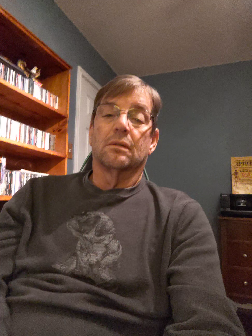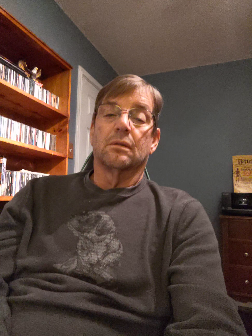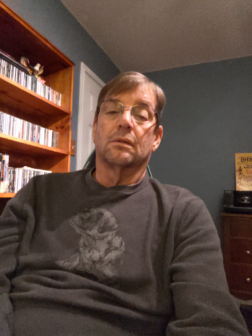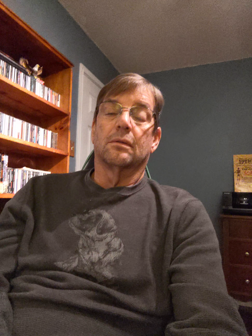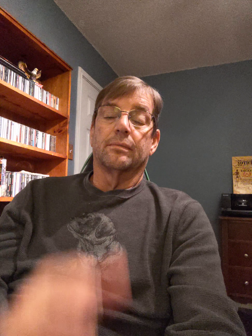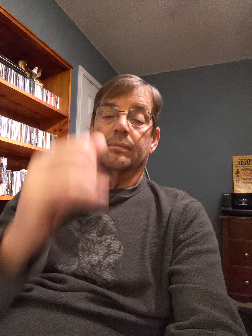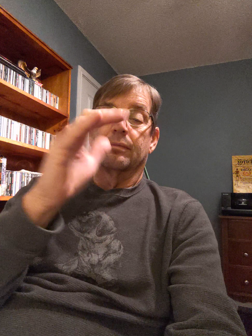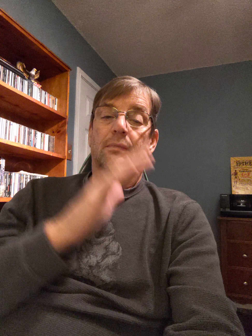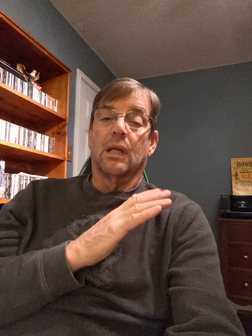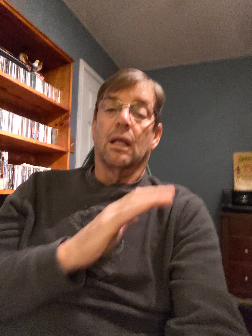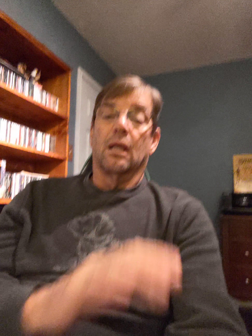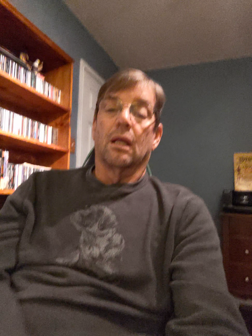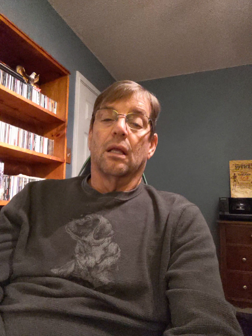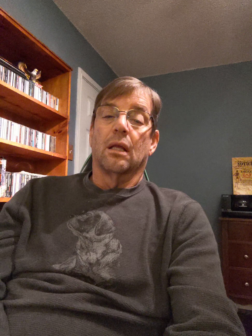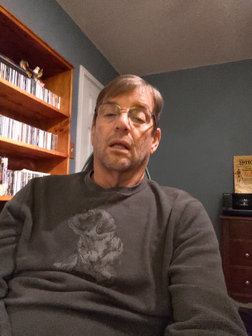man